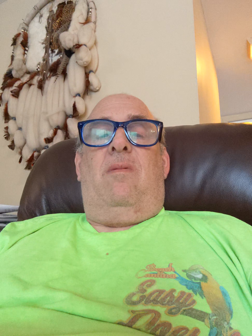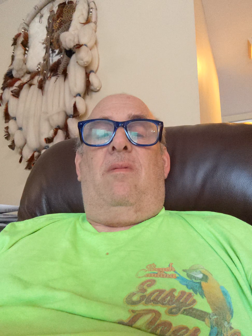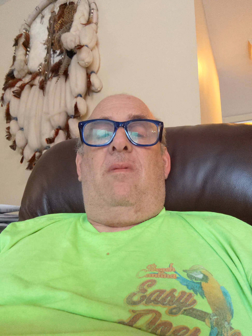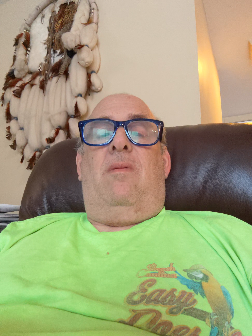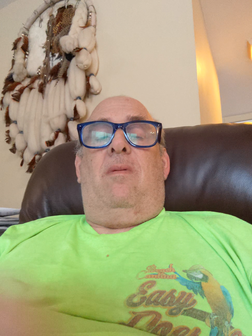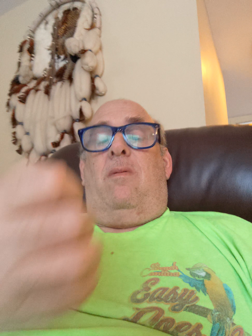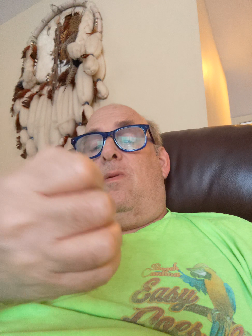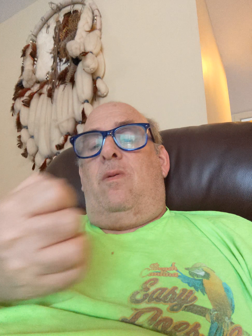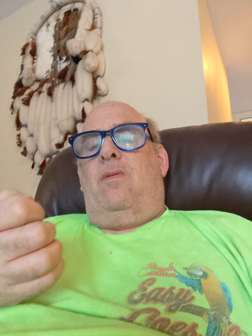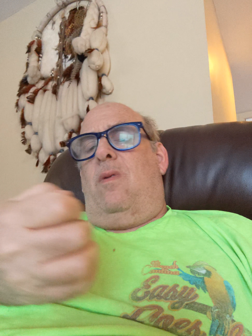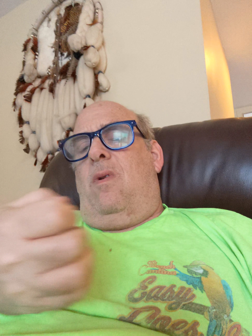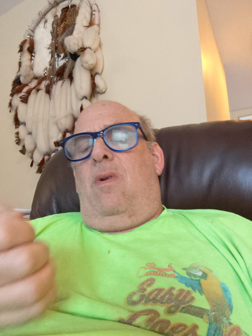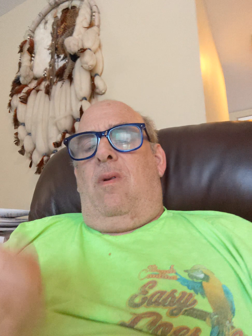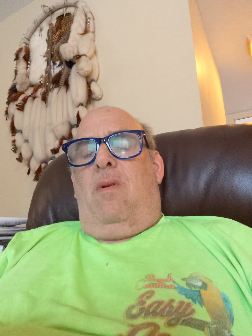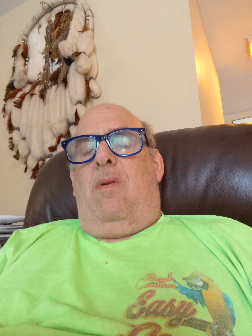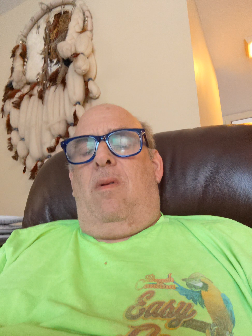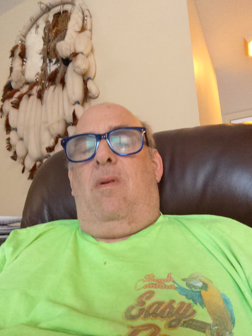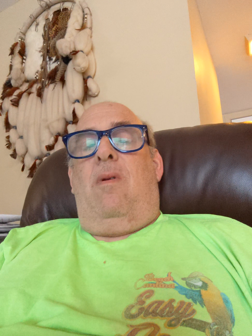drawer